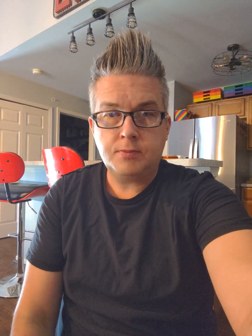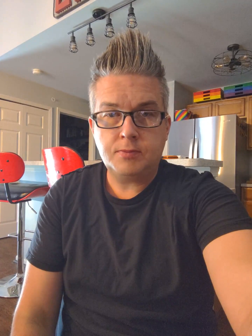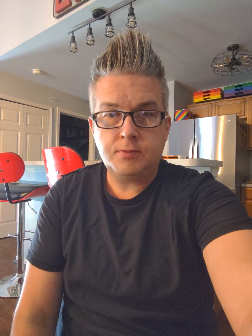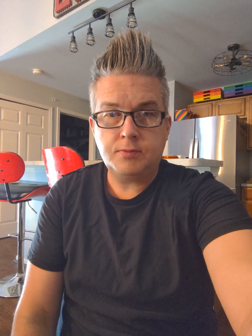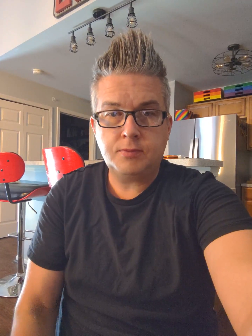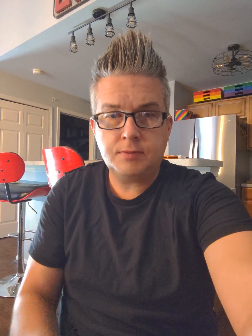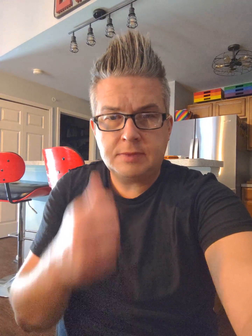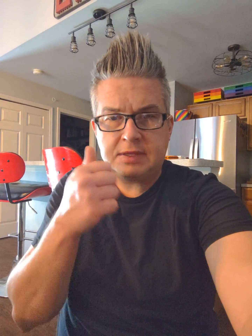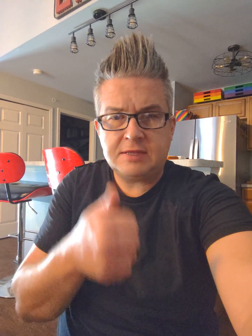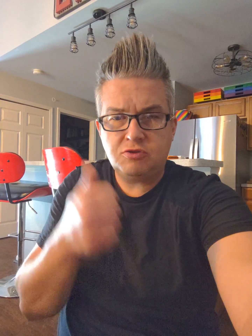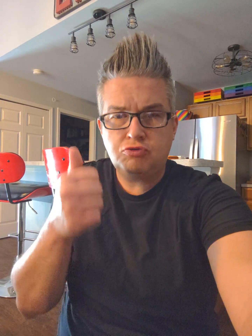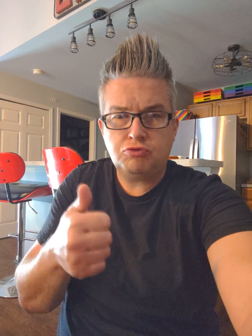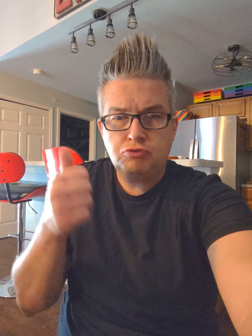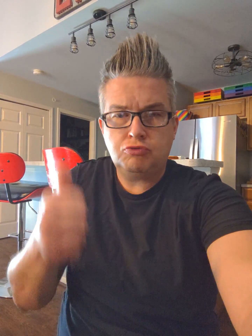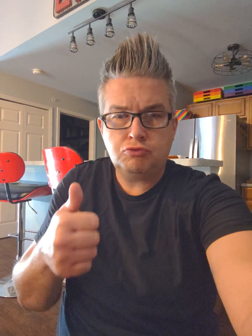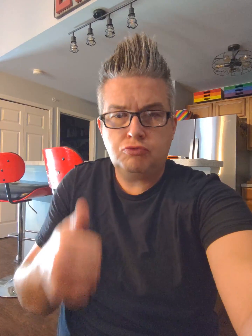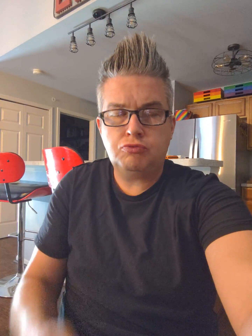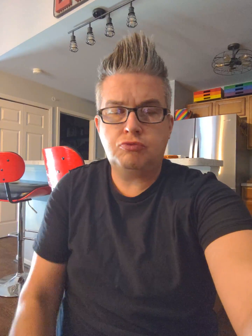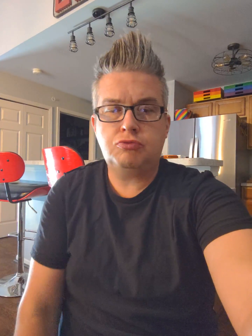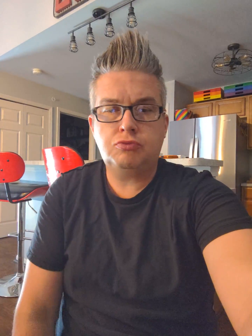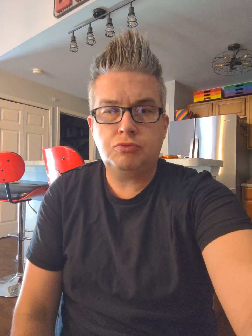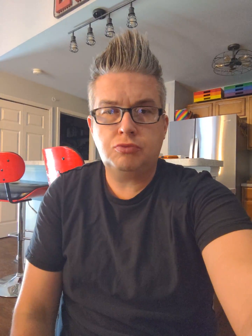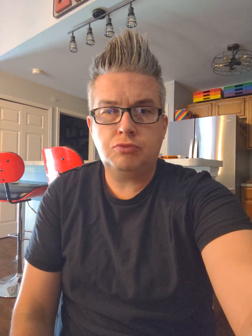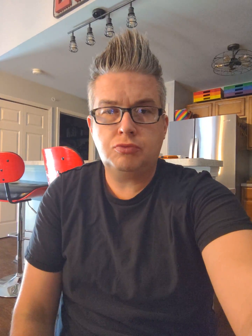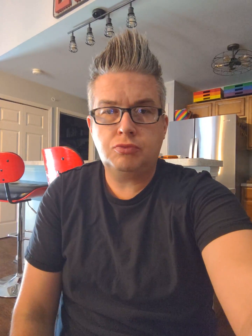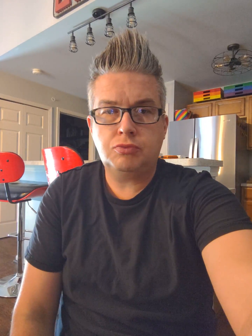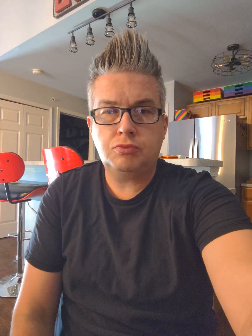each